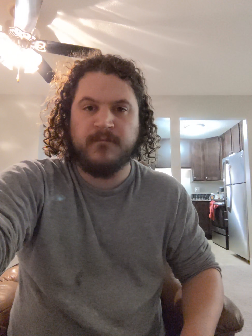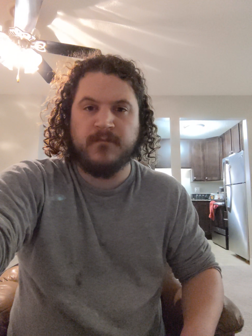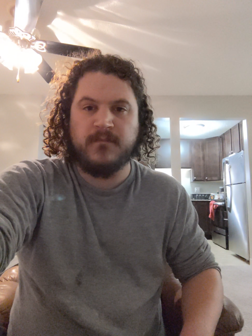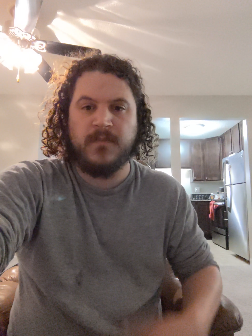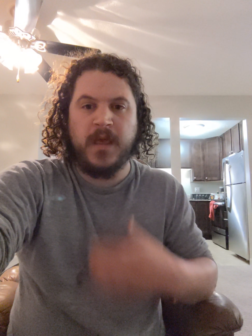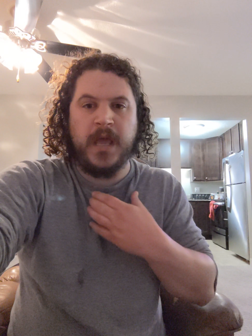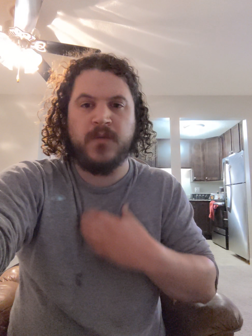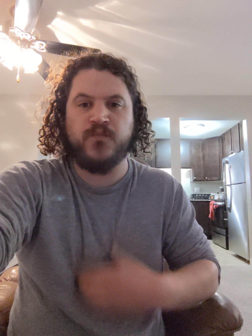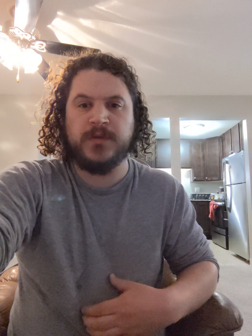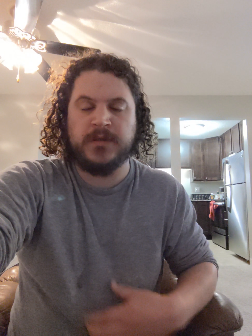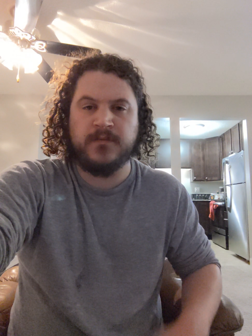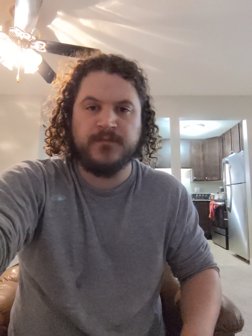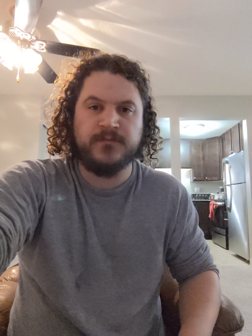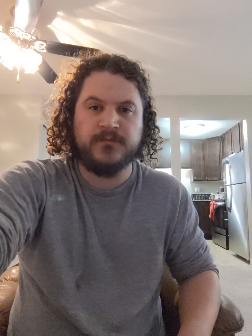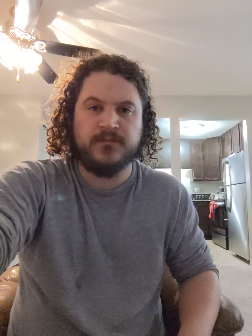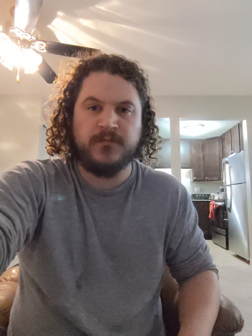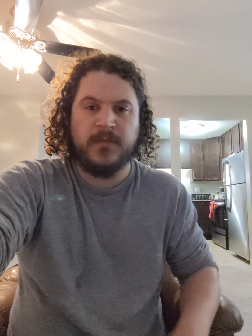hungry